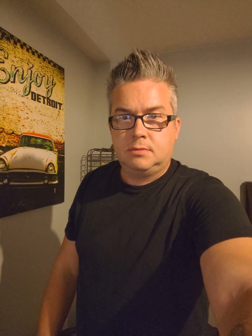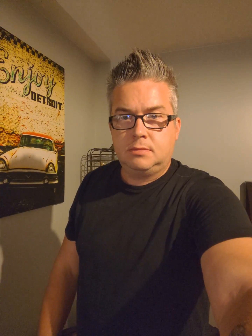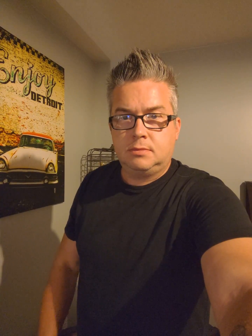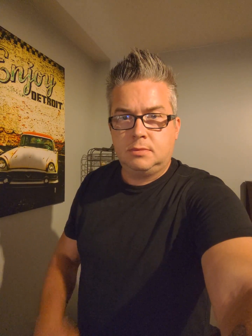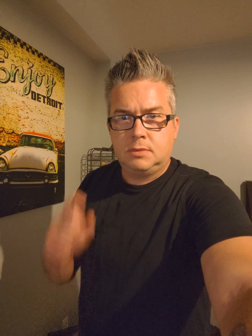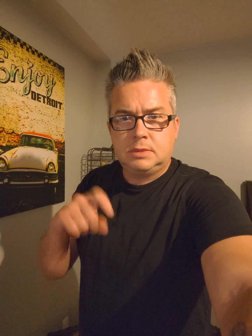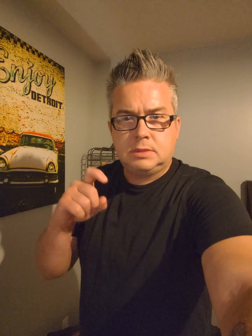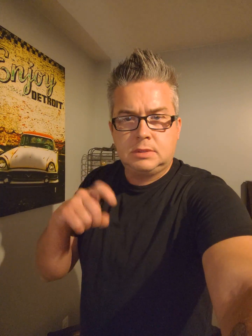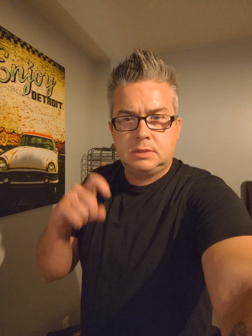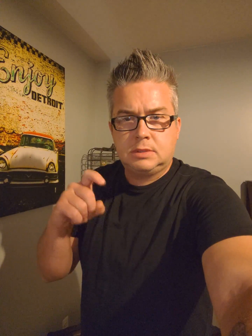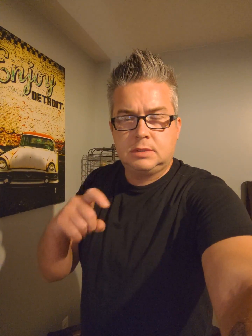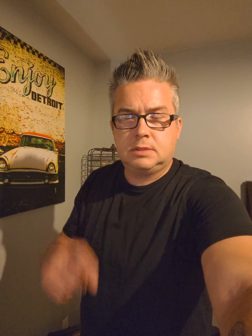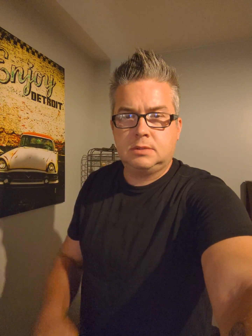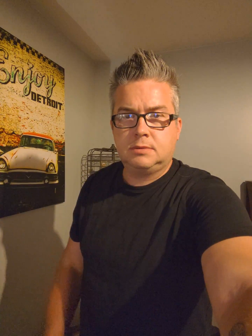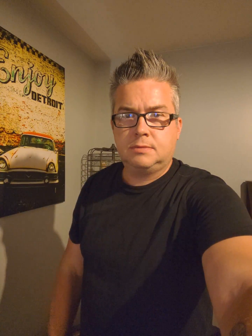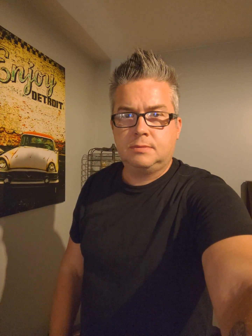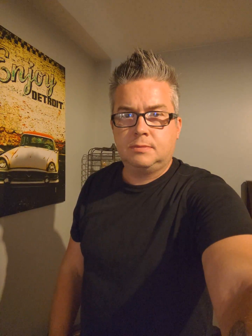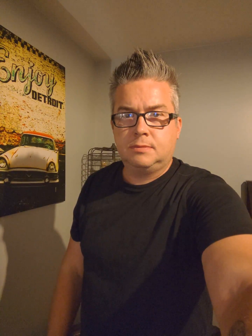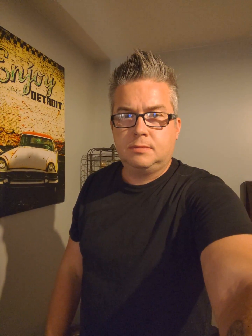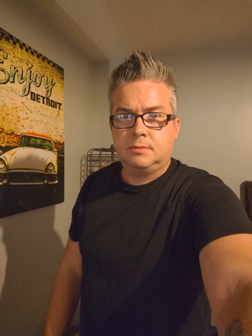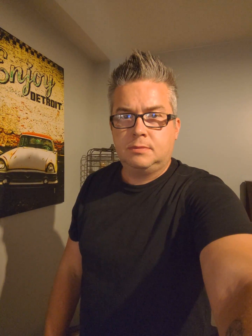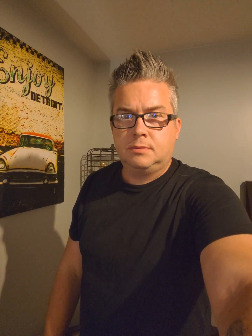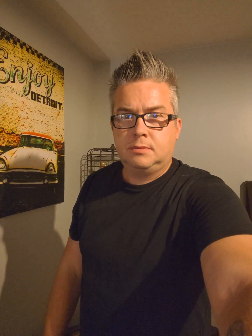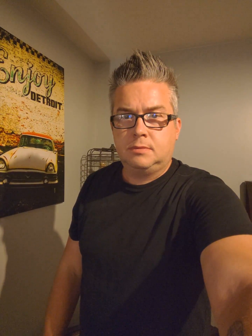should